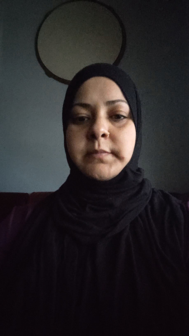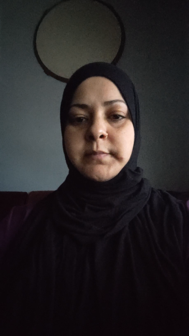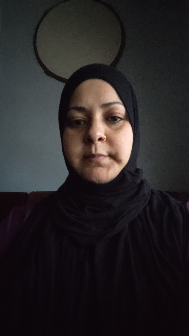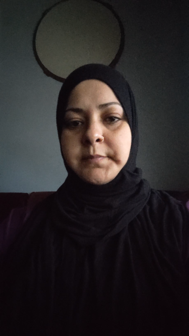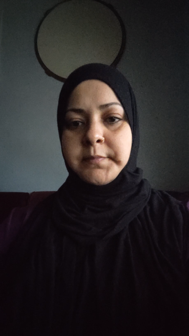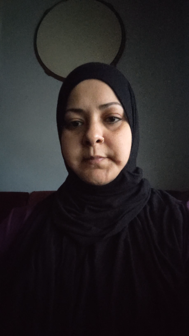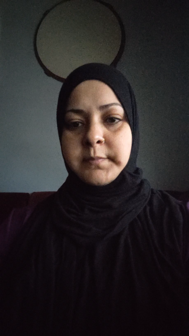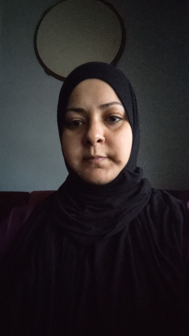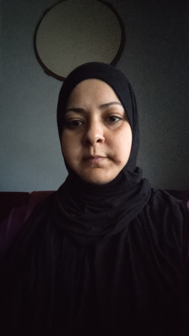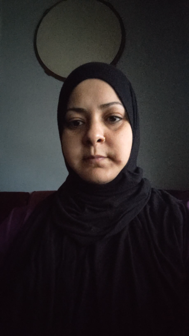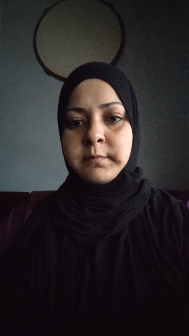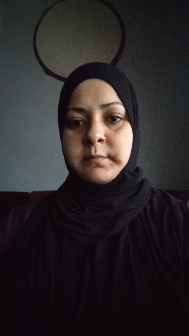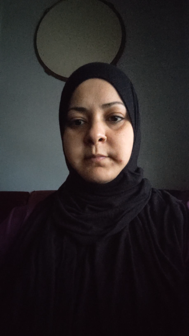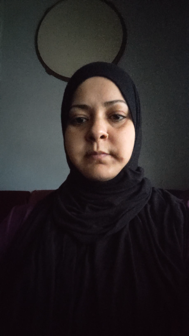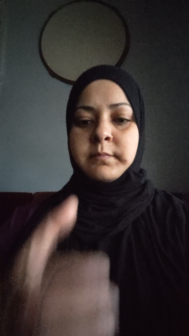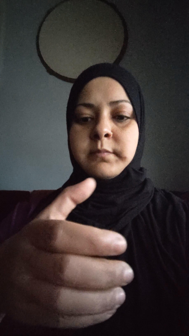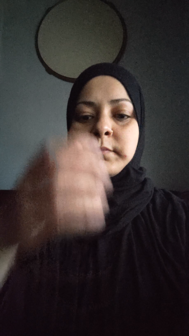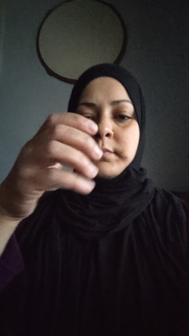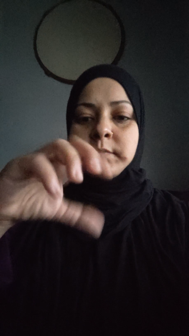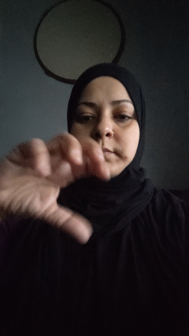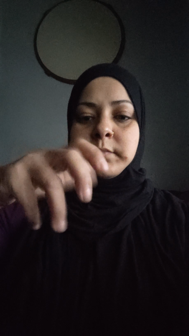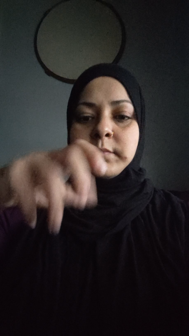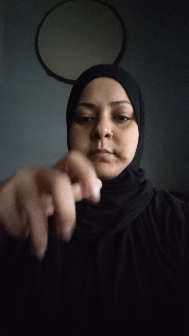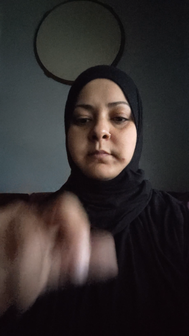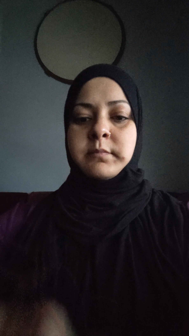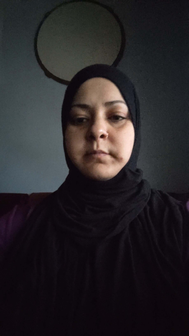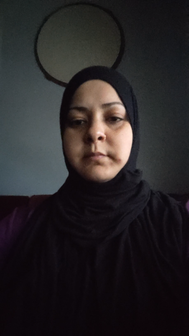jar